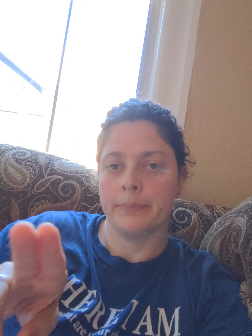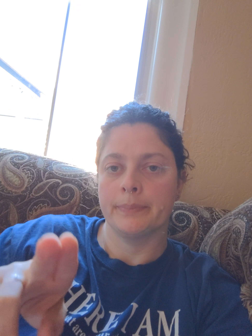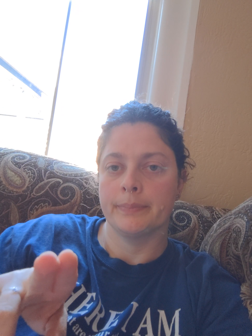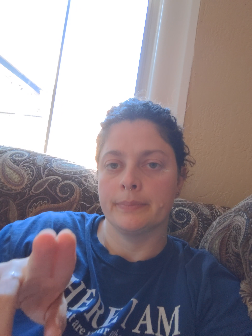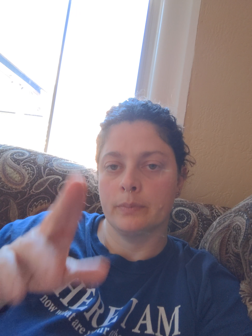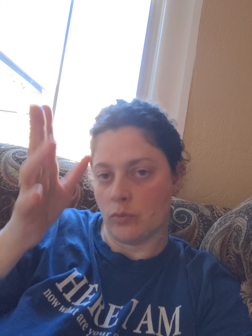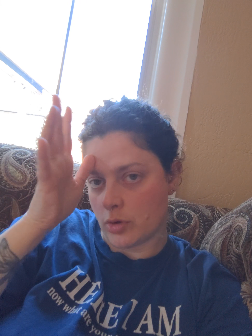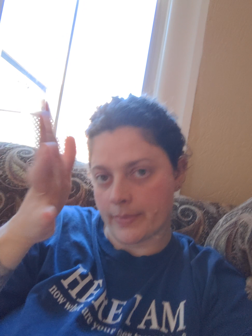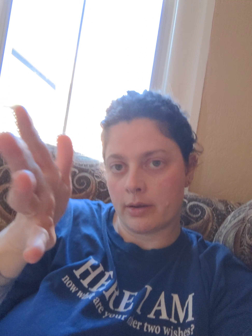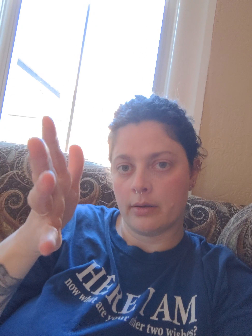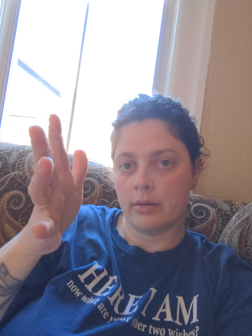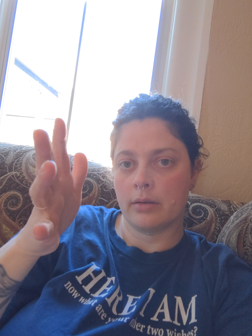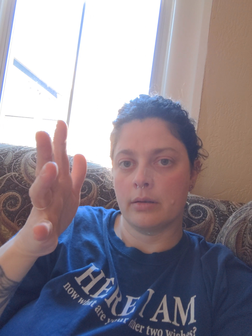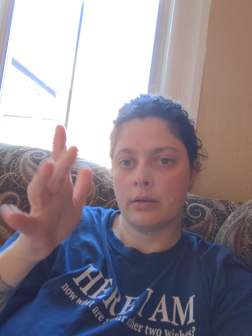grandpa